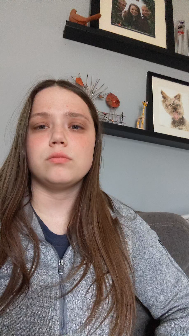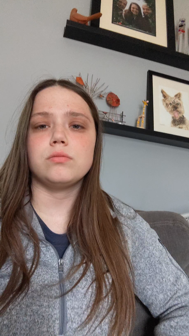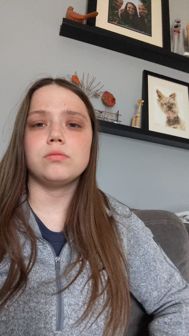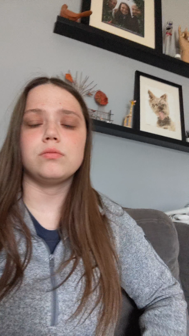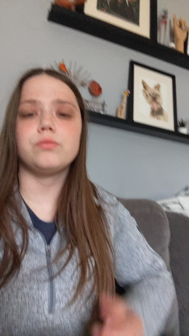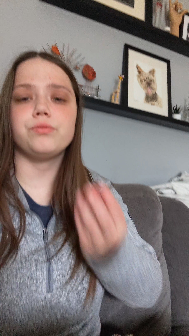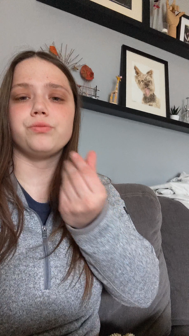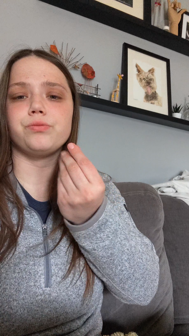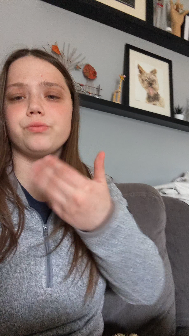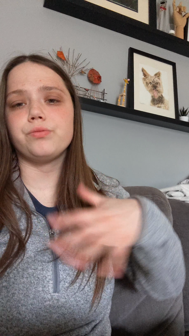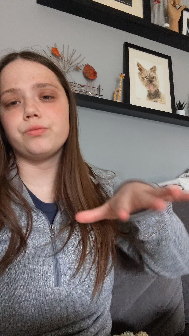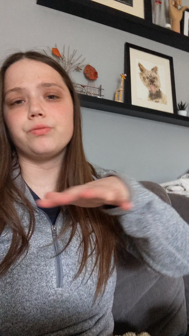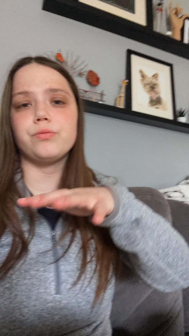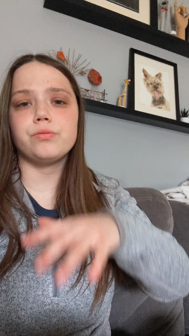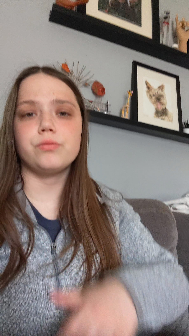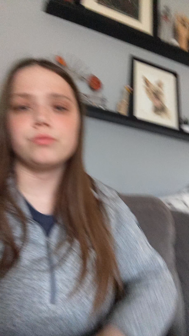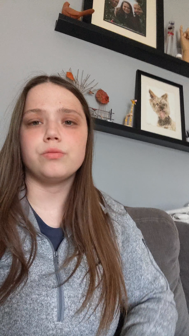garden